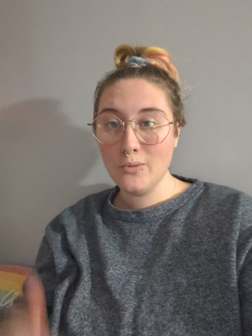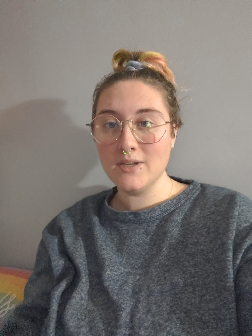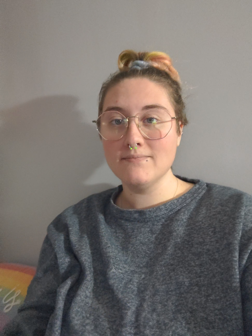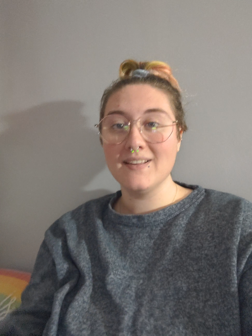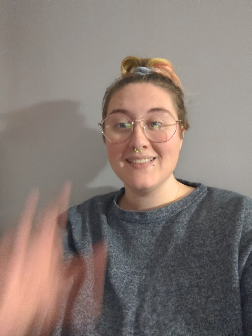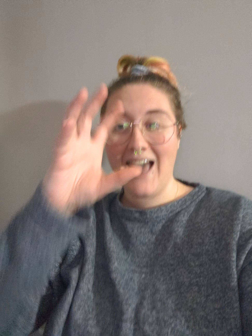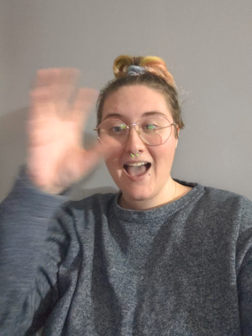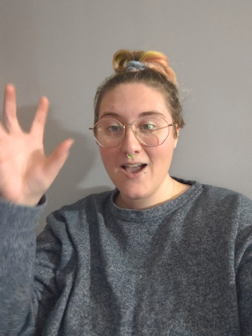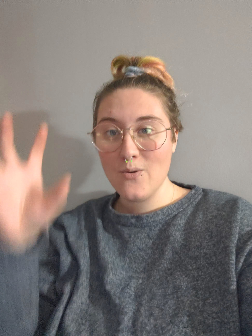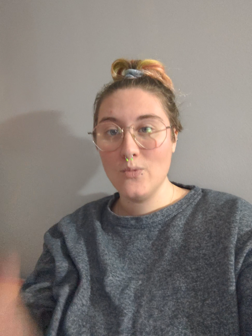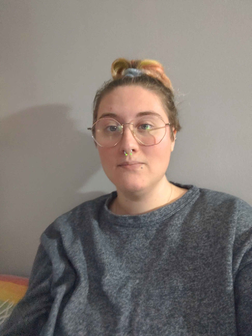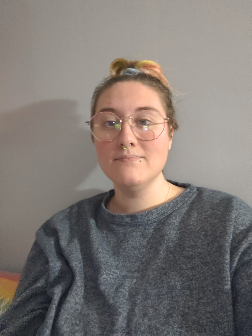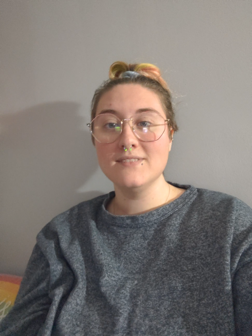cloud